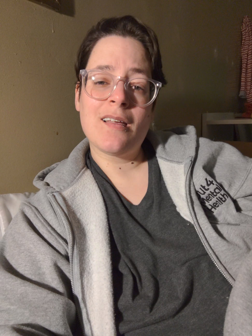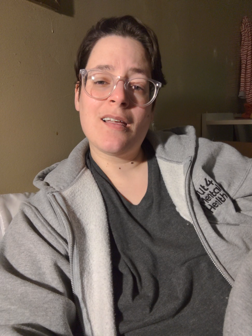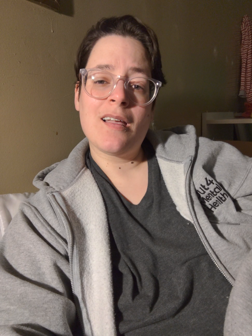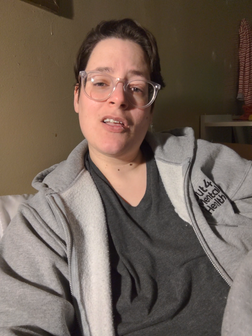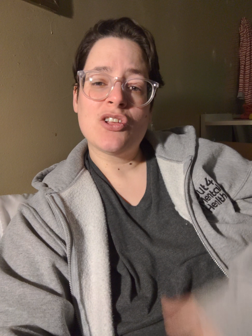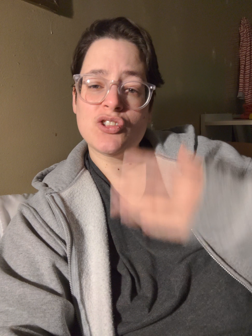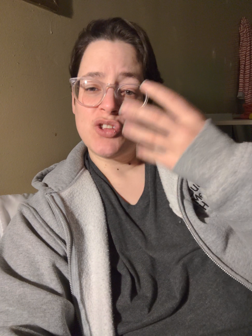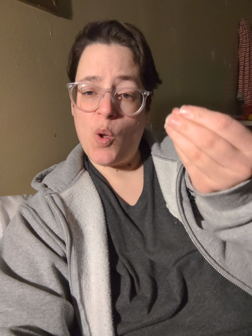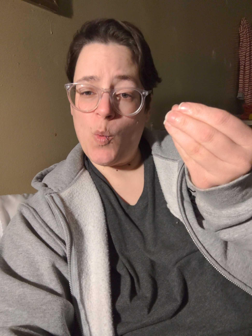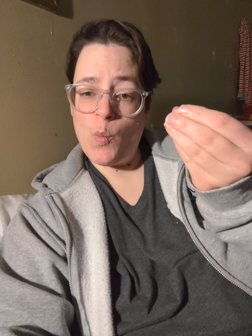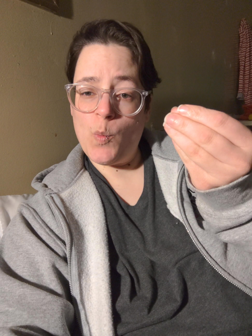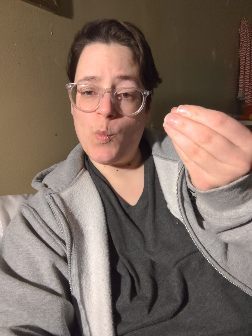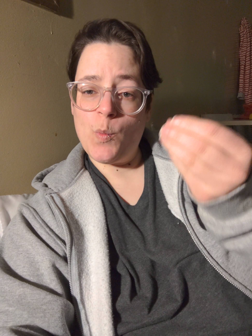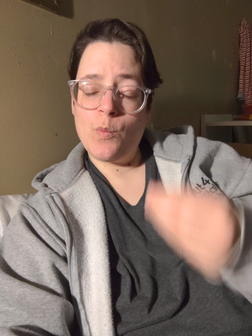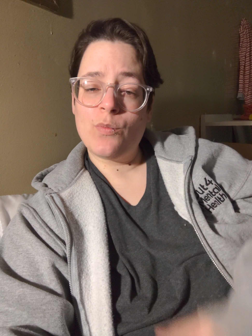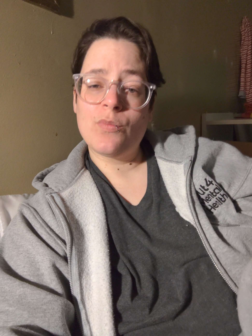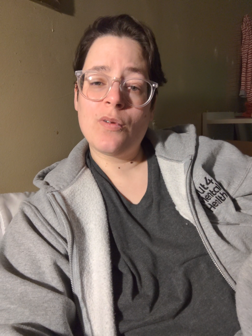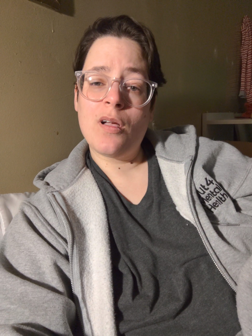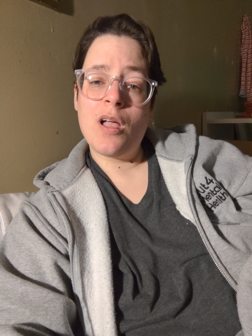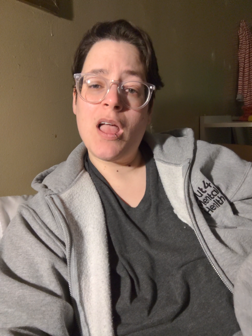go